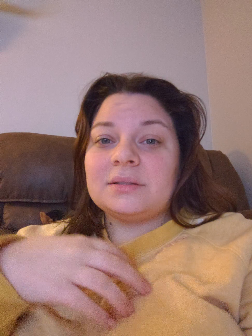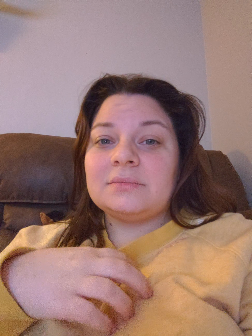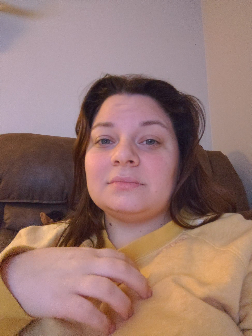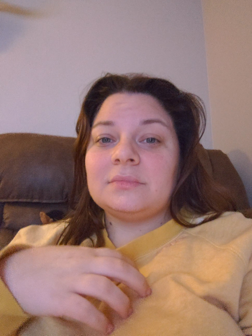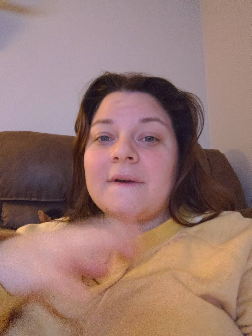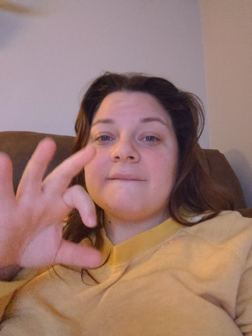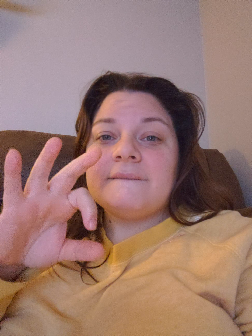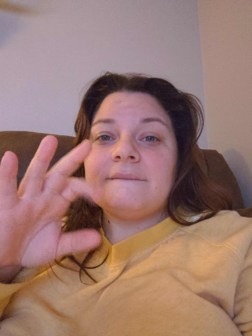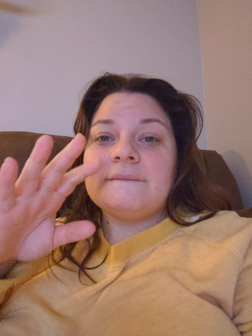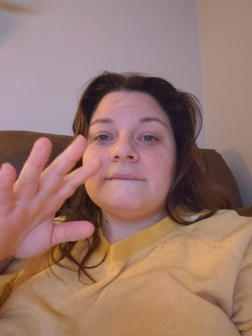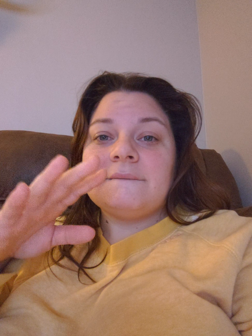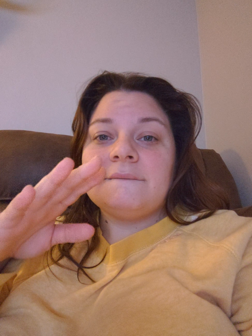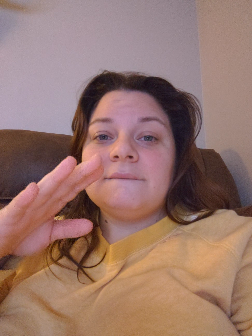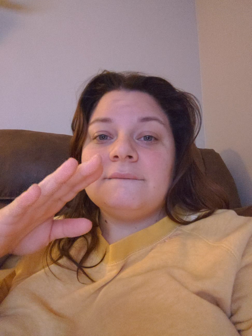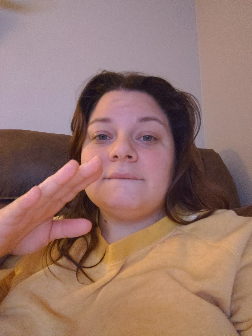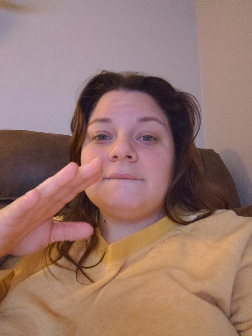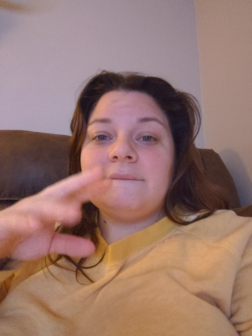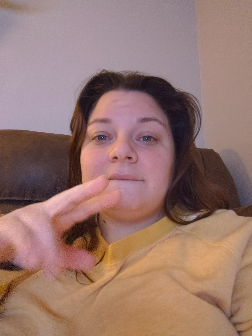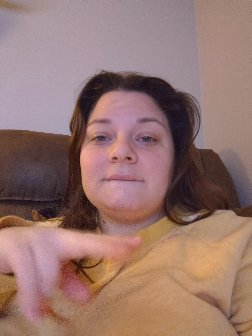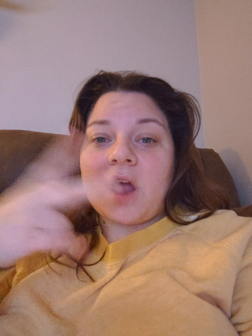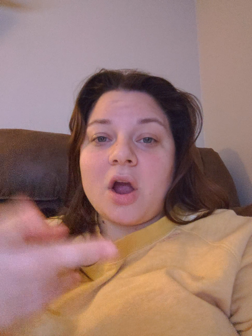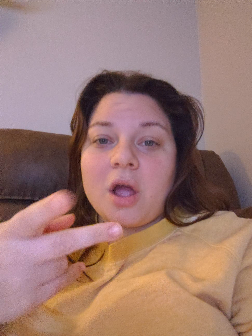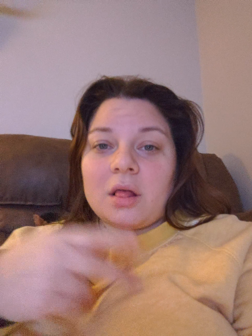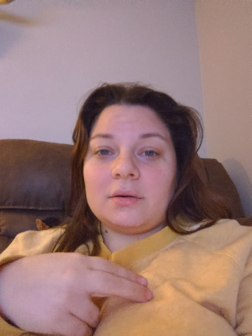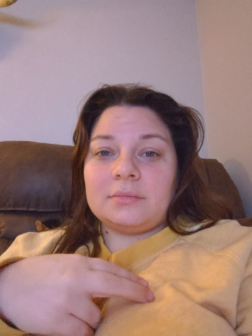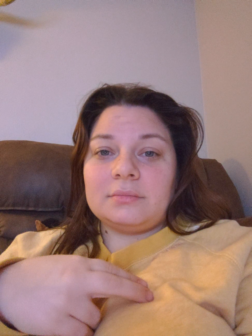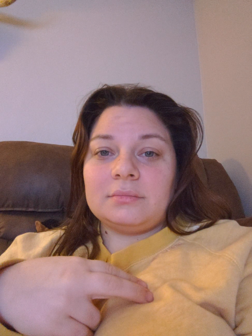fall